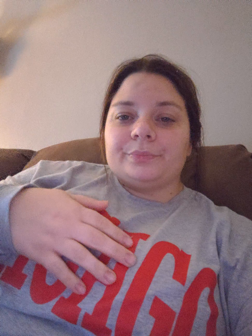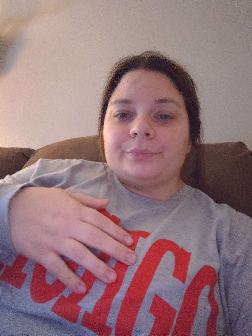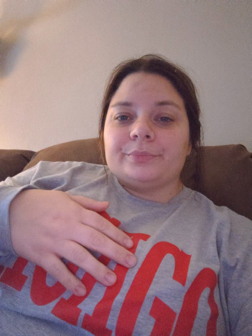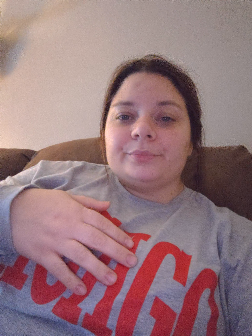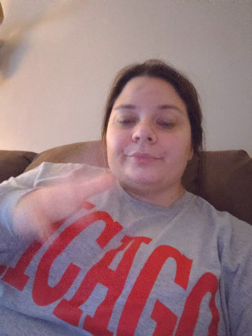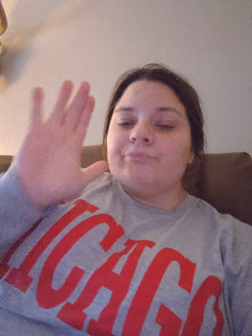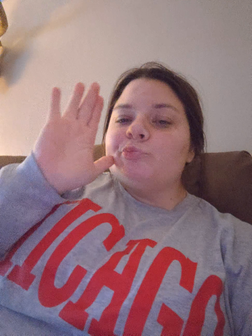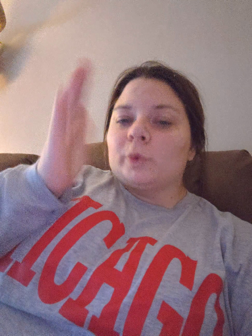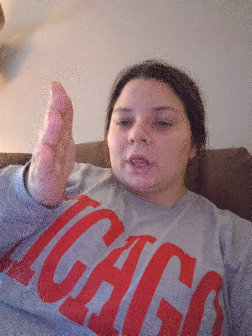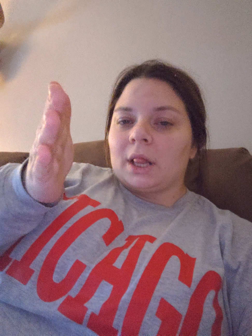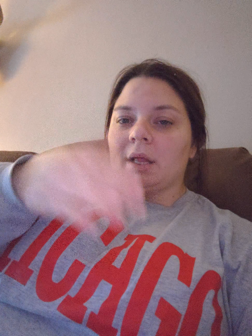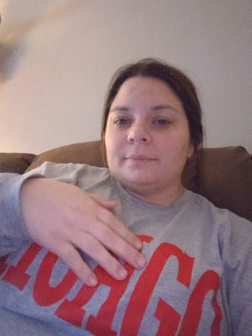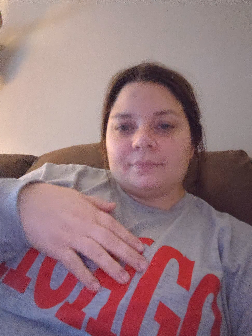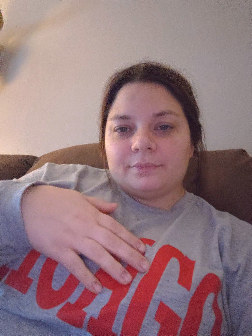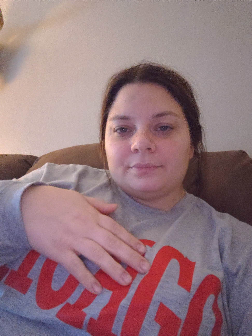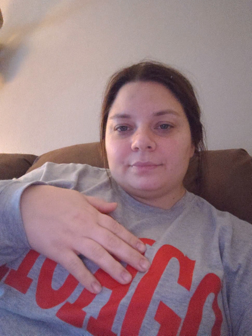will